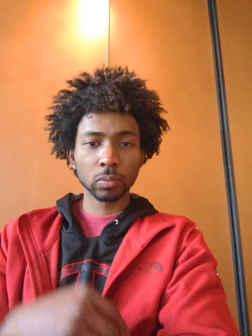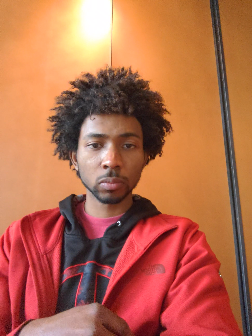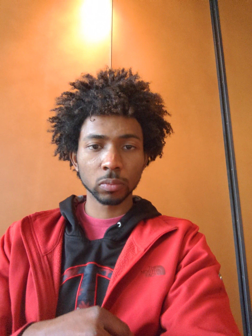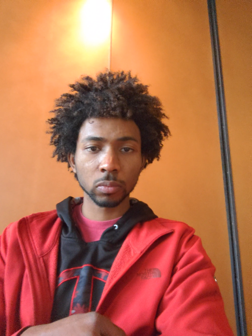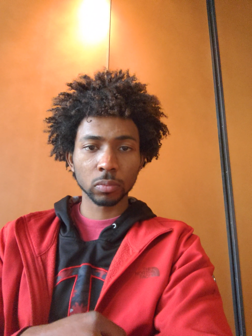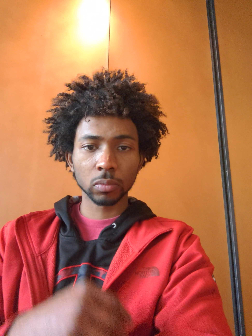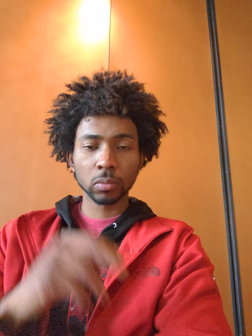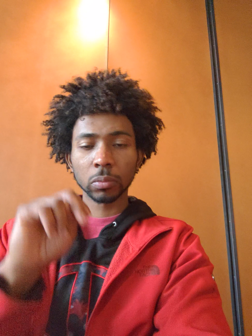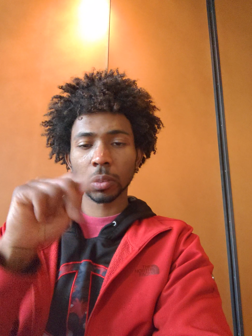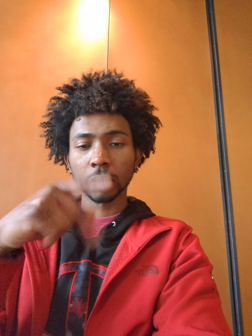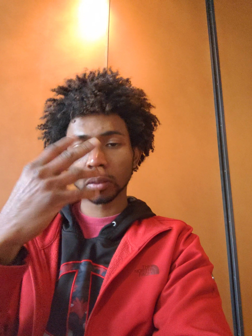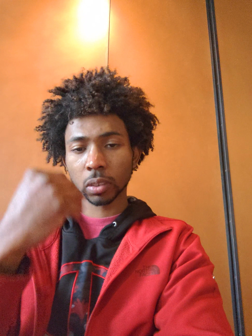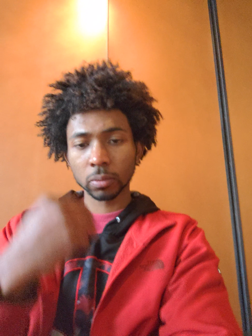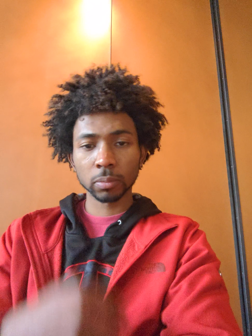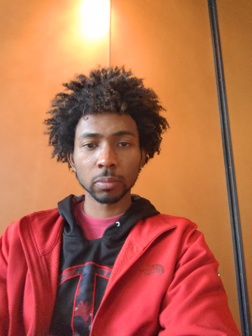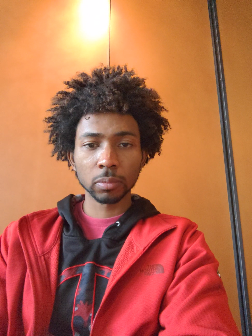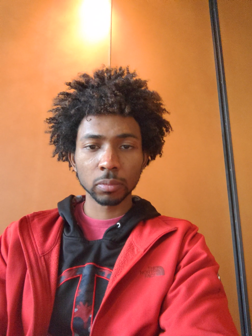nap